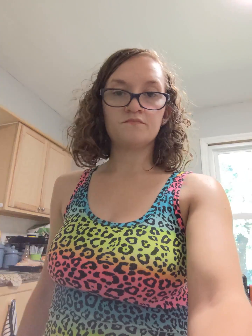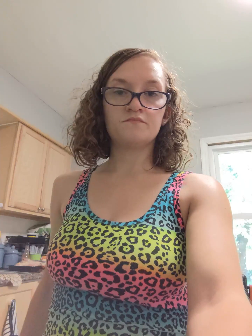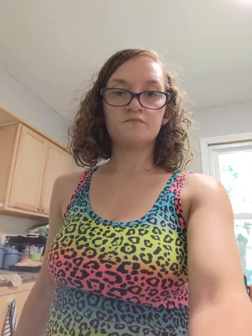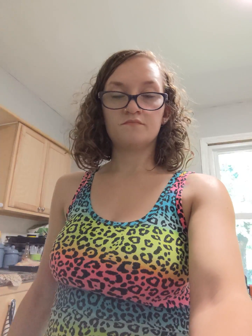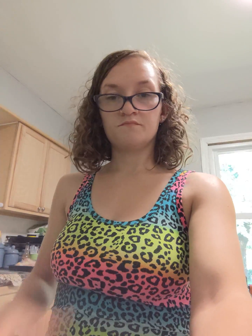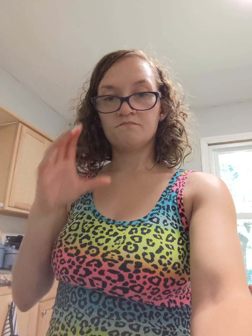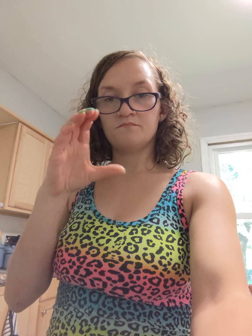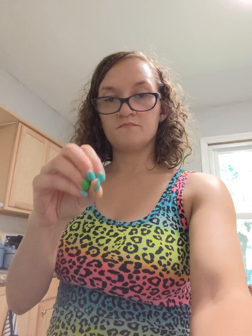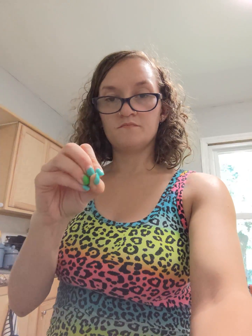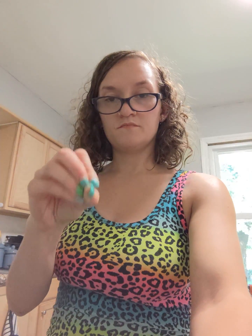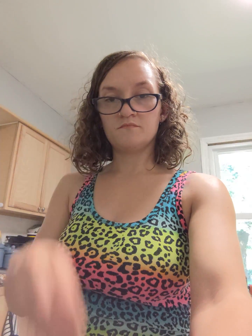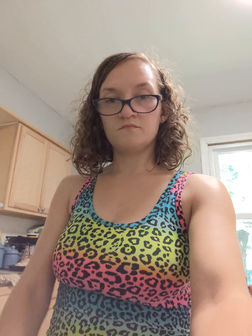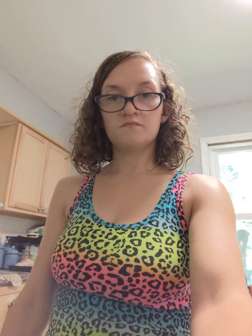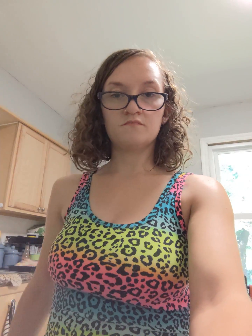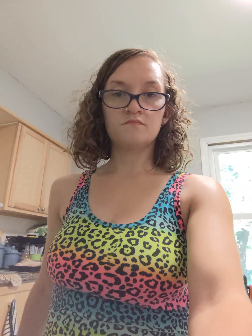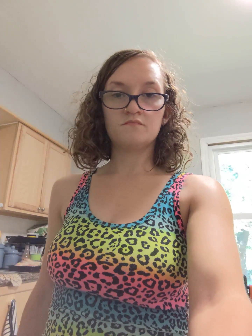bite